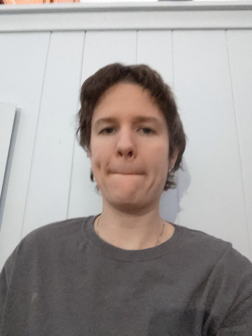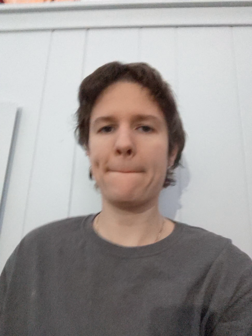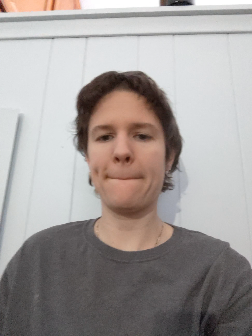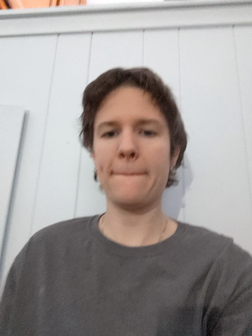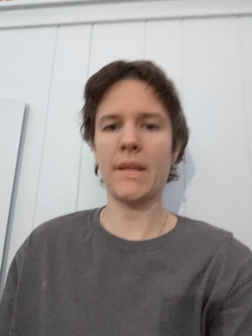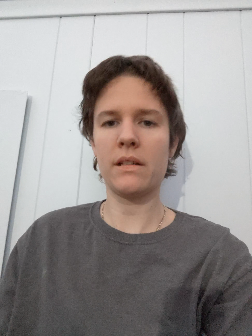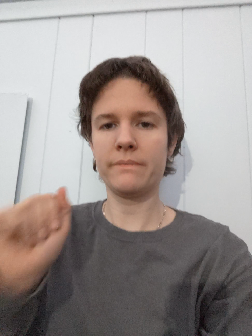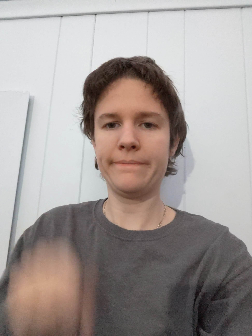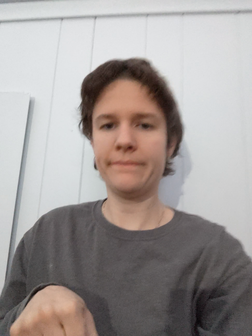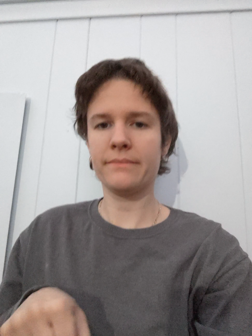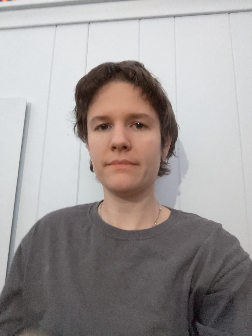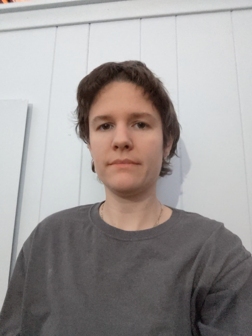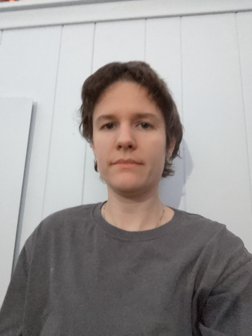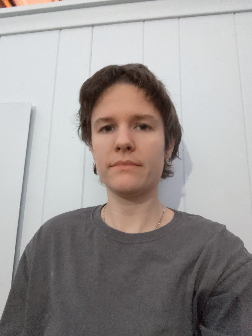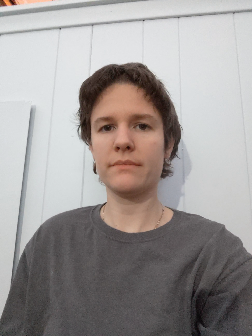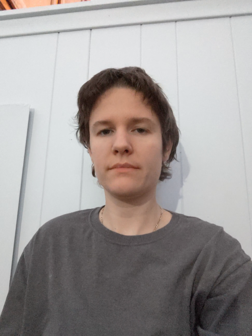can